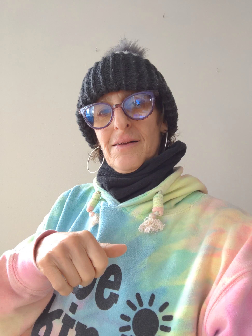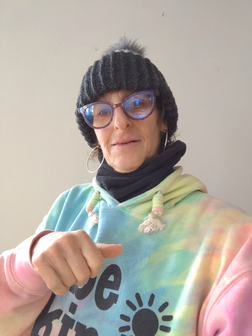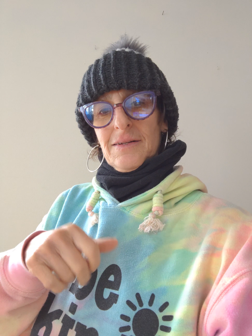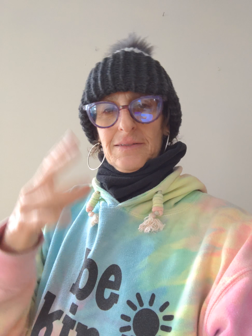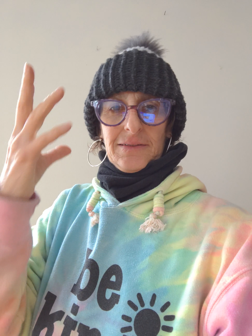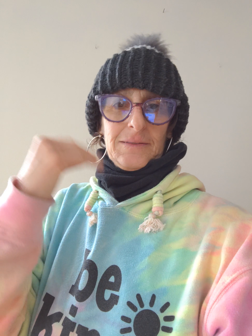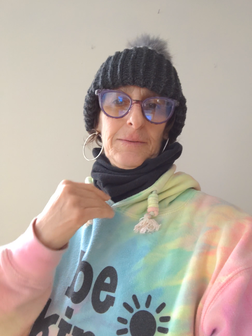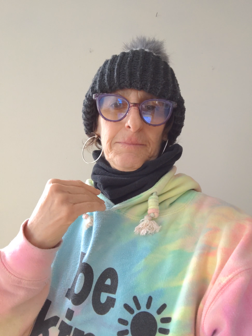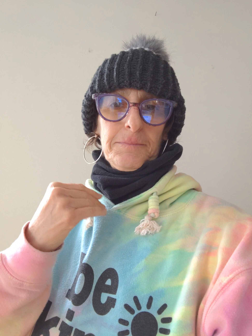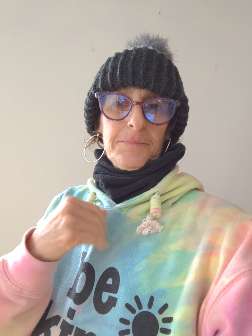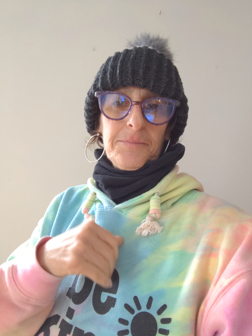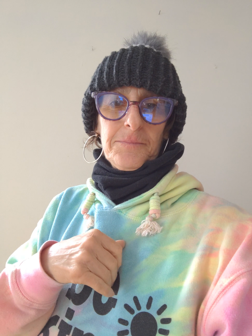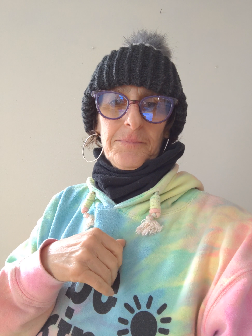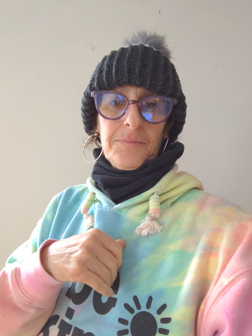sleep